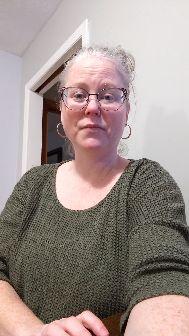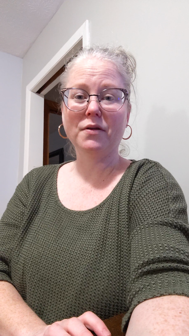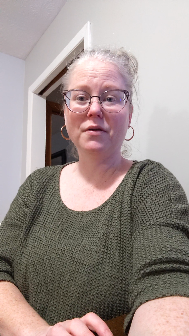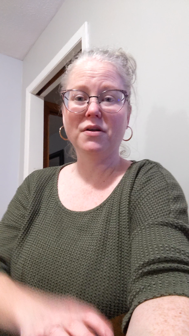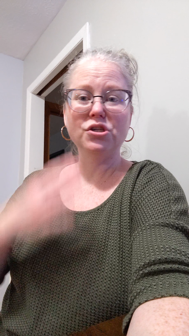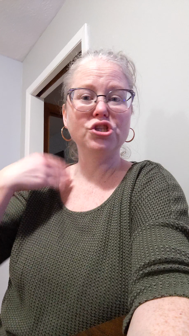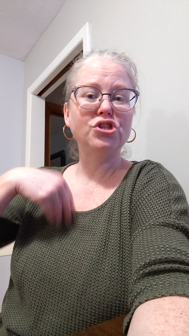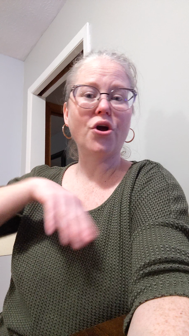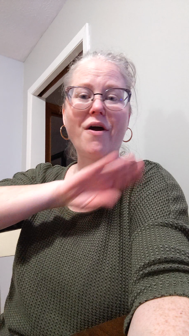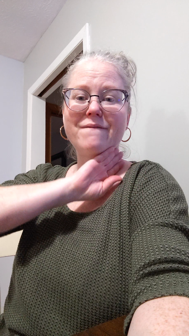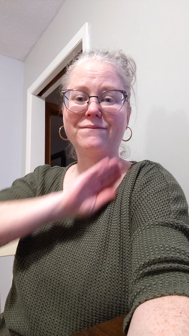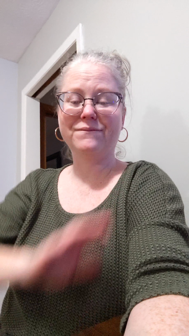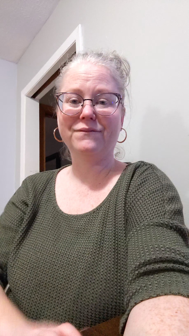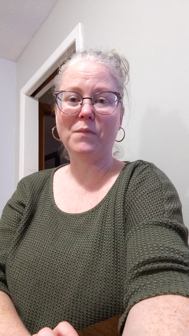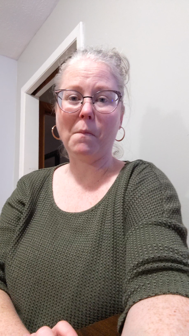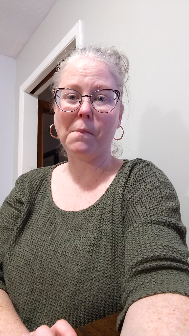scarf